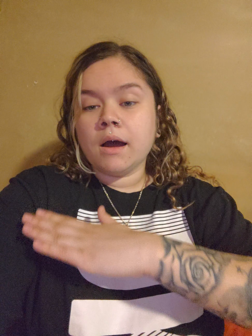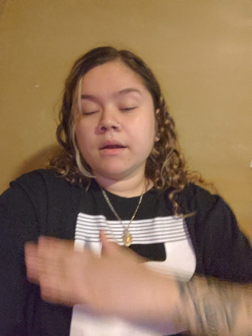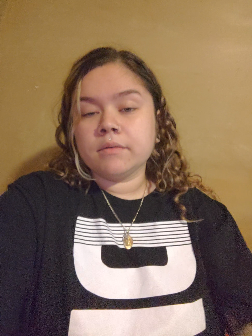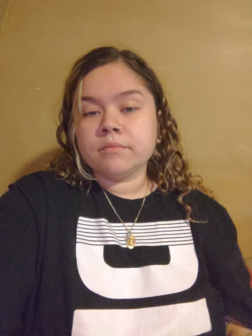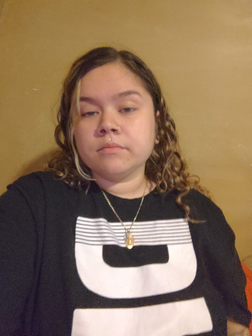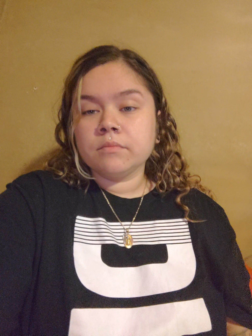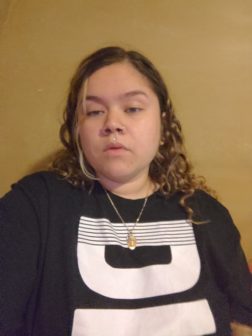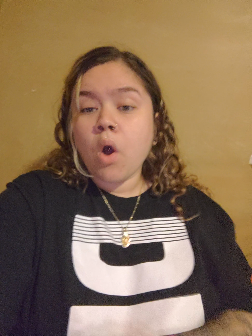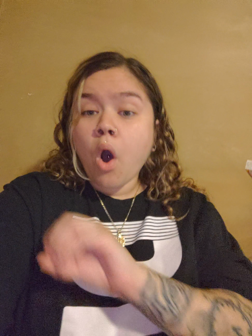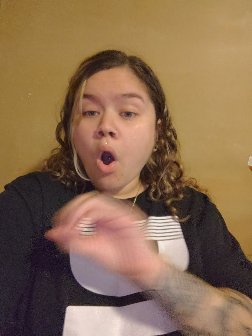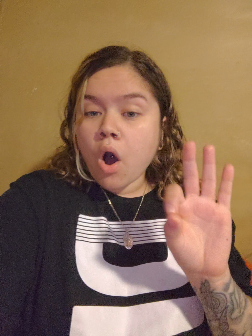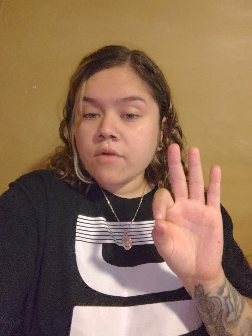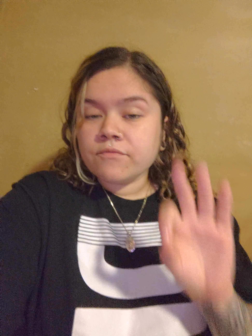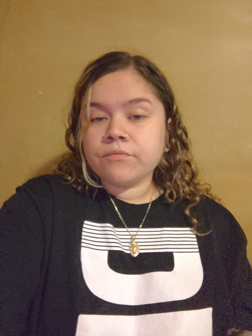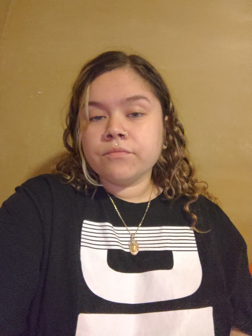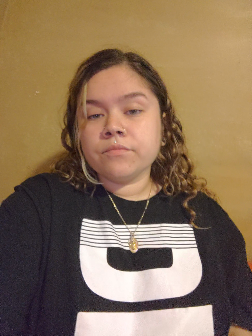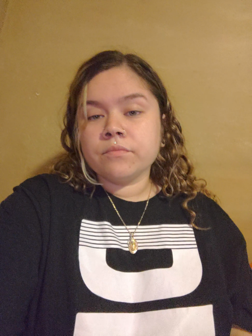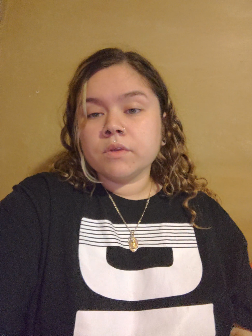off